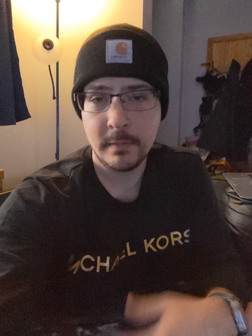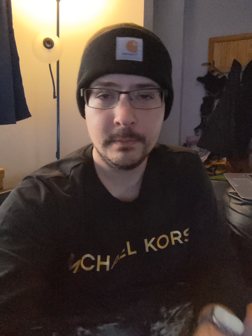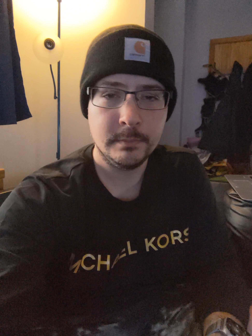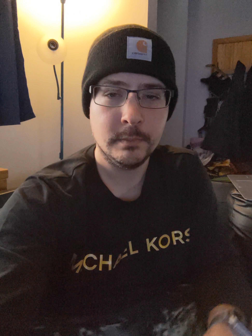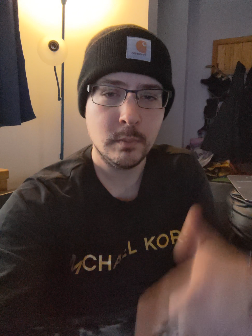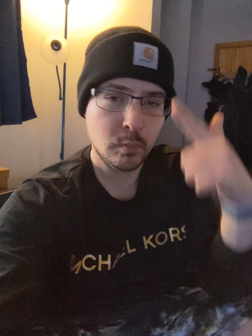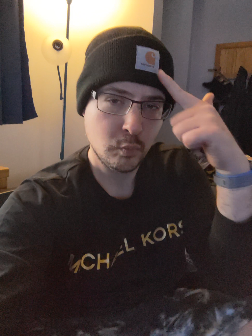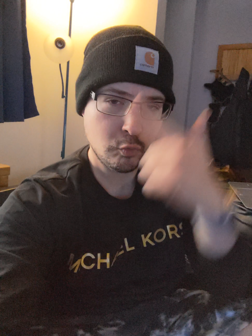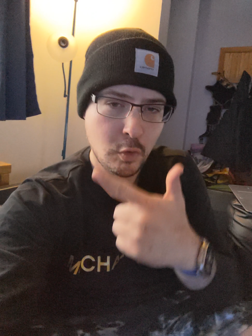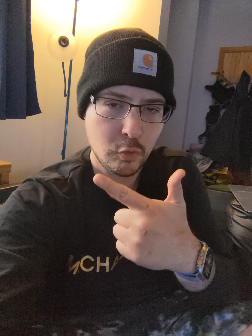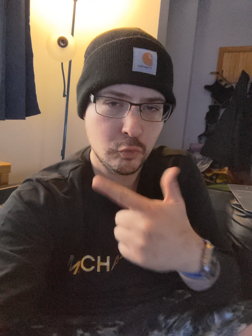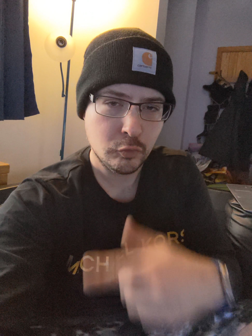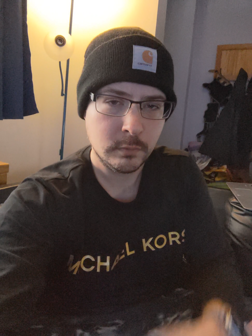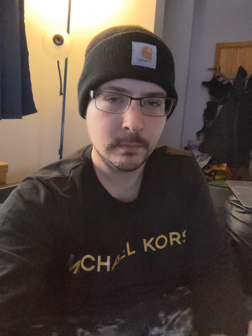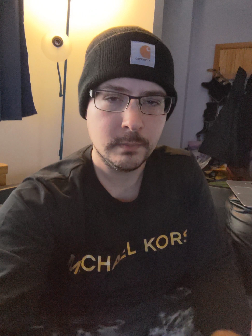brother